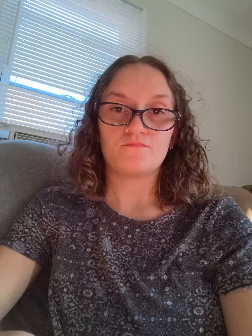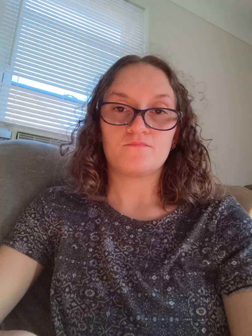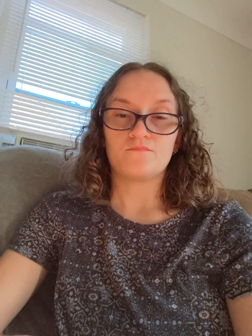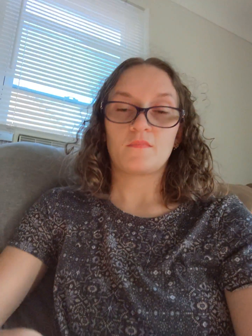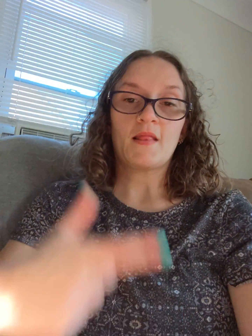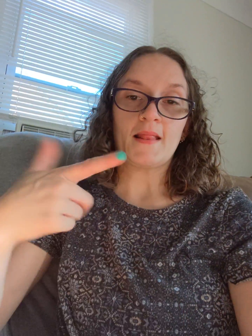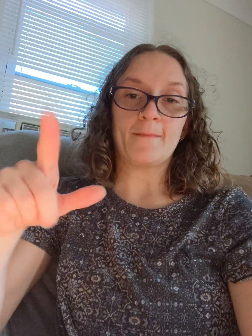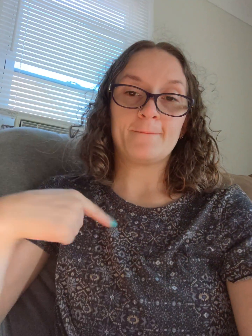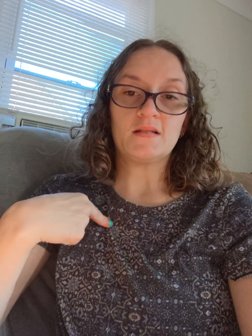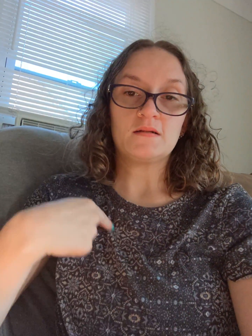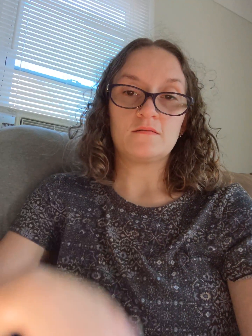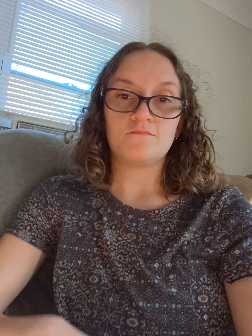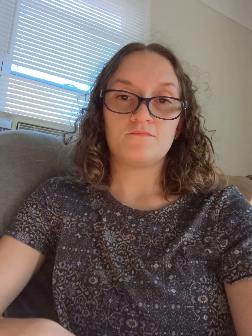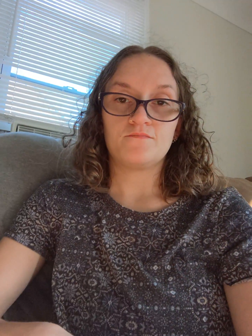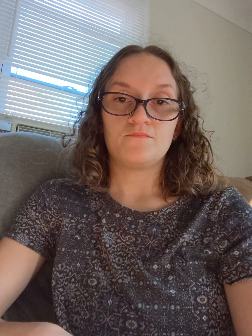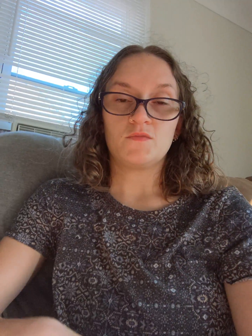let me